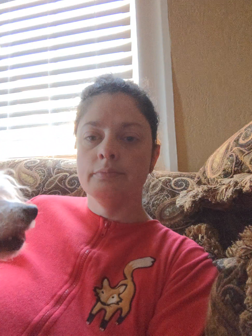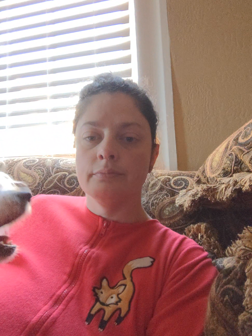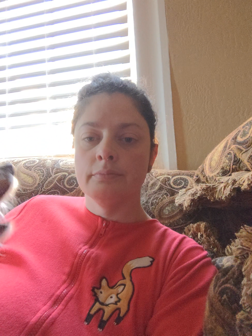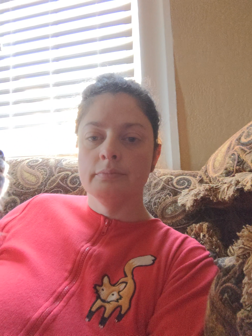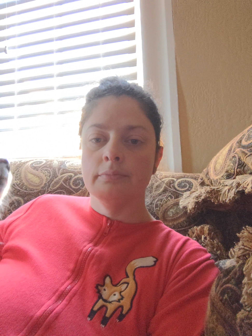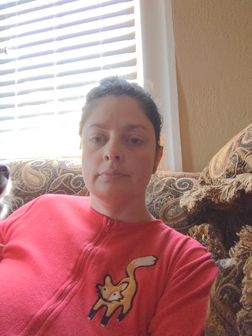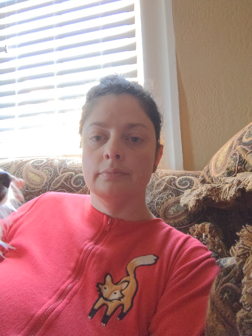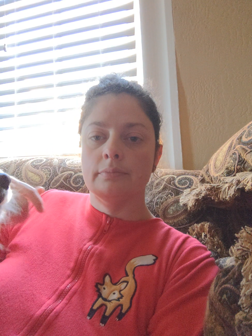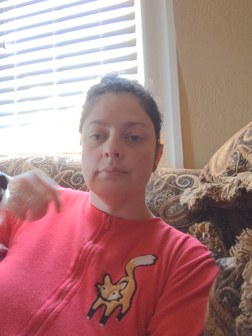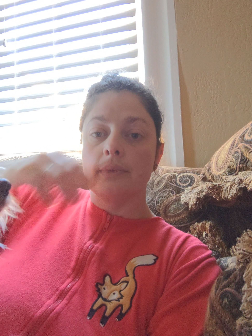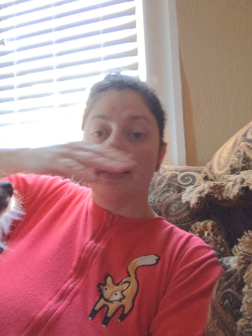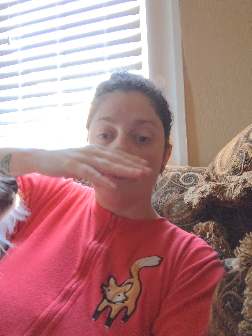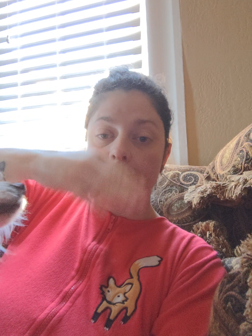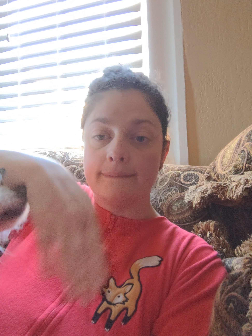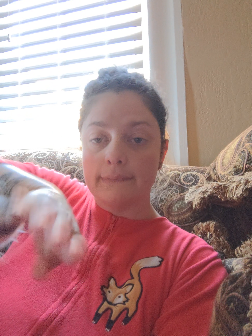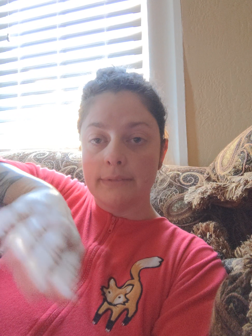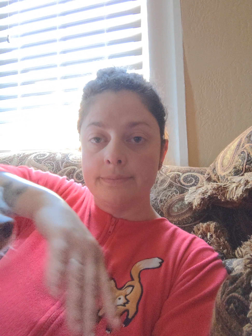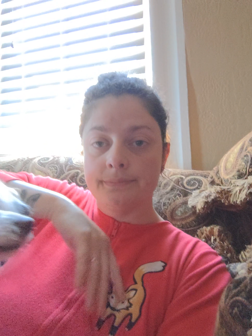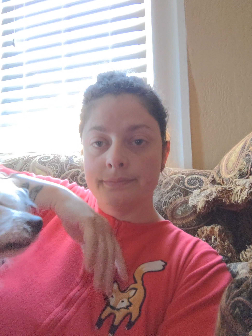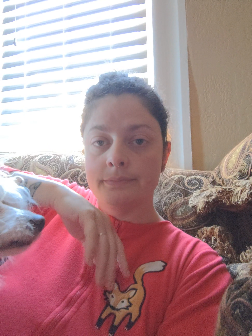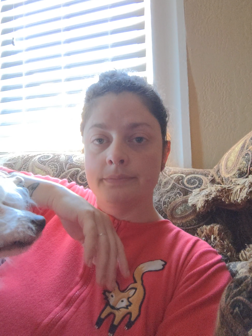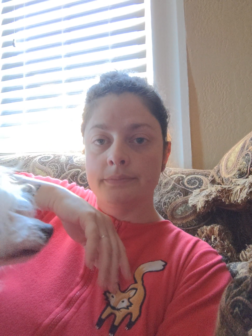finish